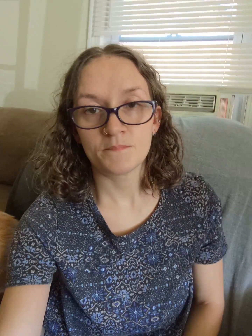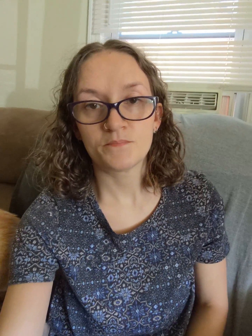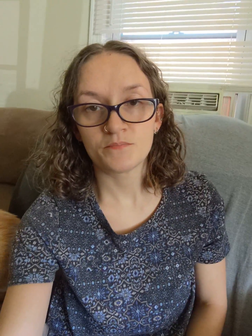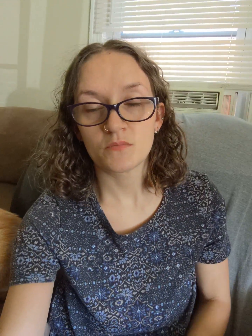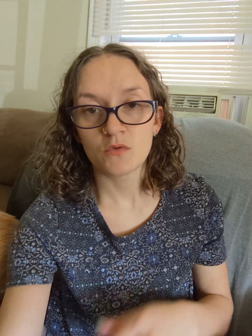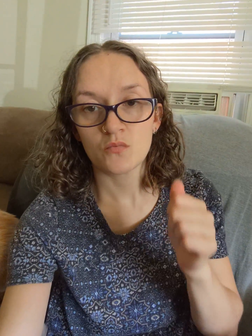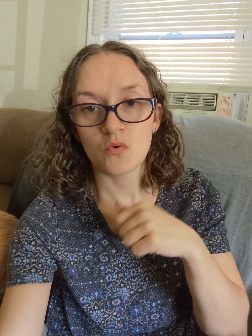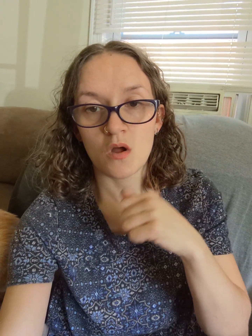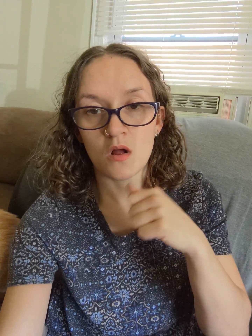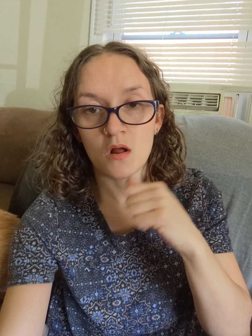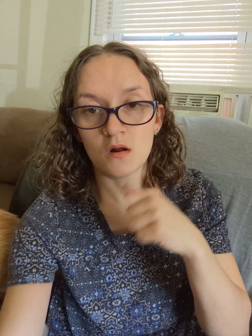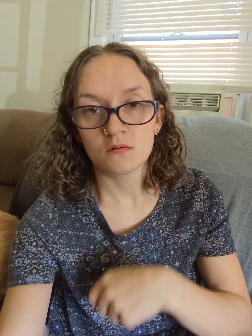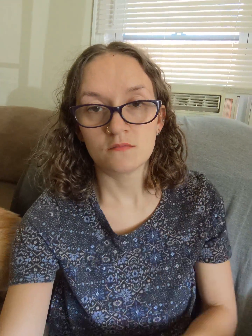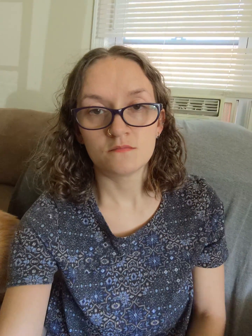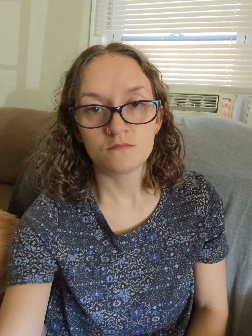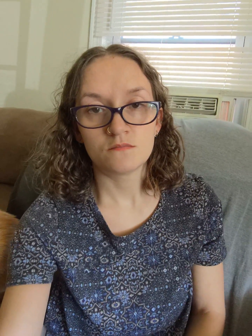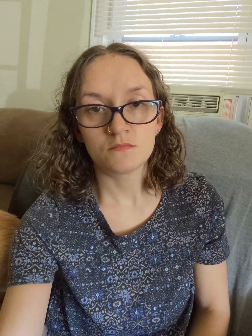rock